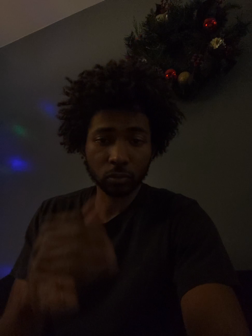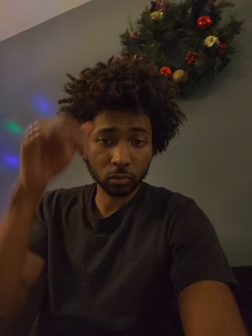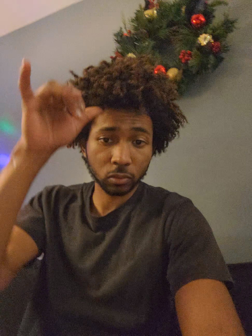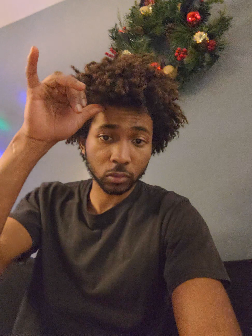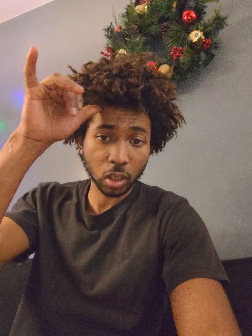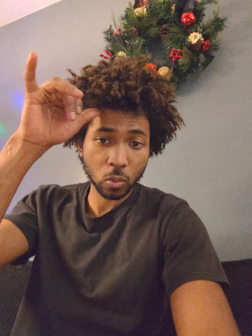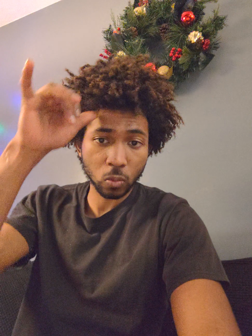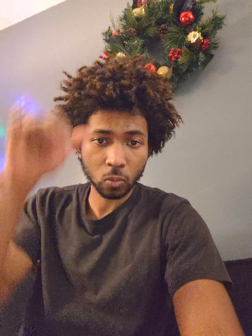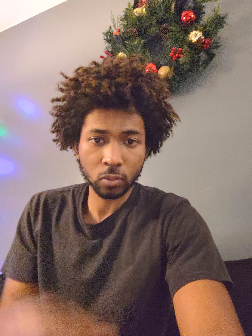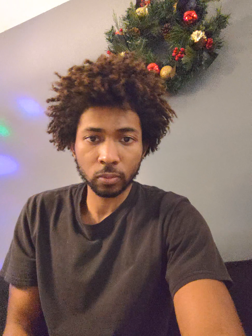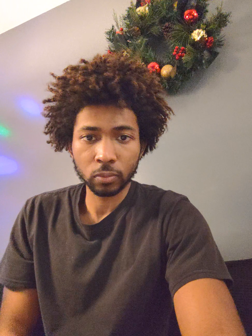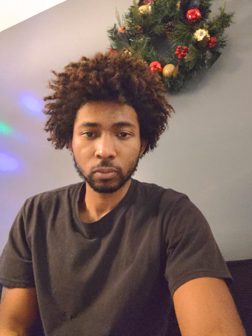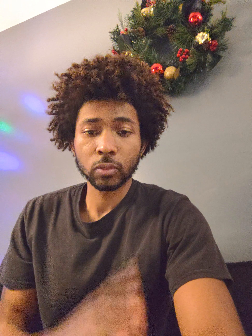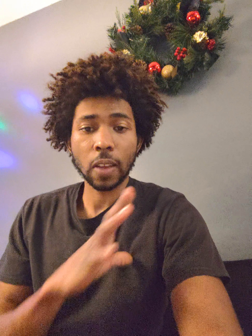cow